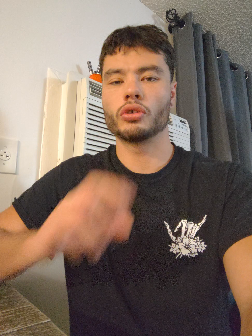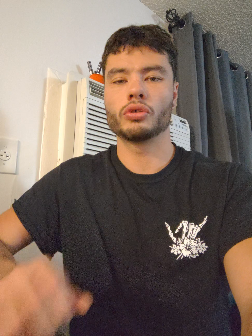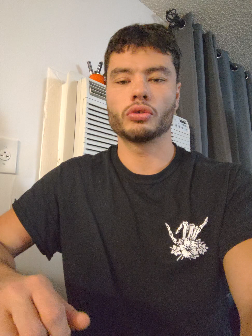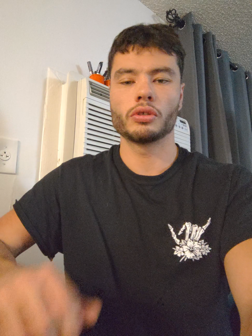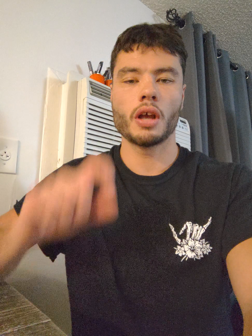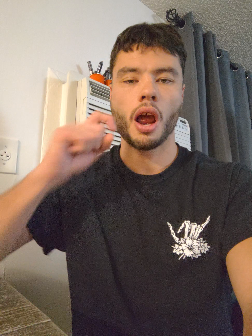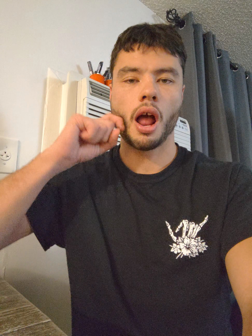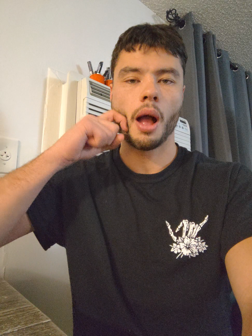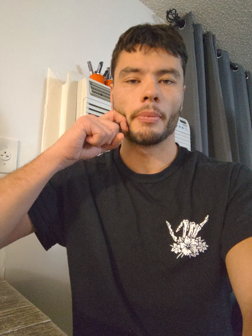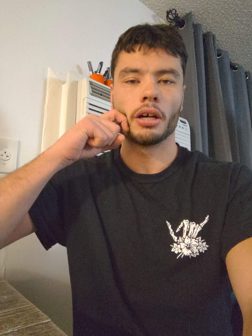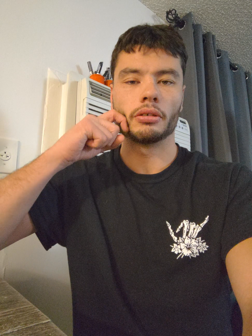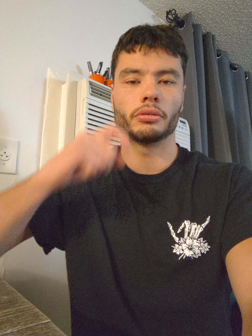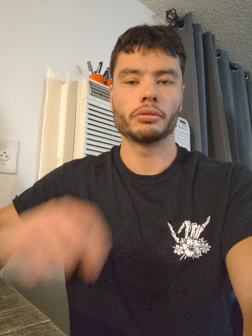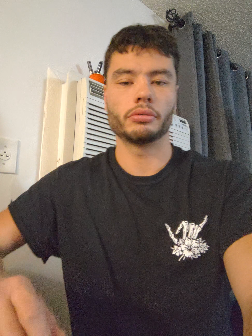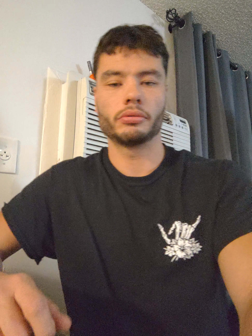apple